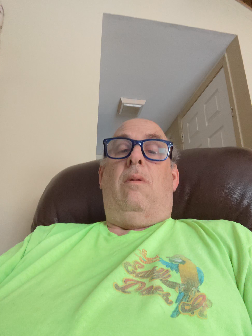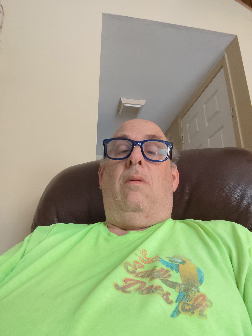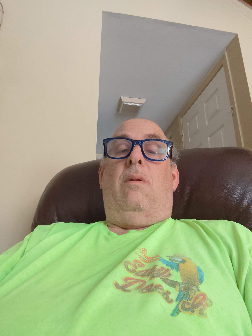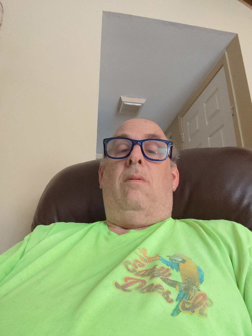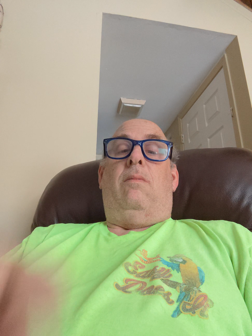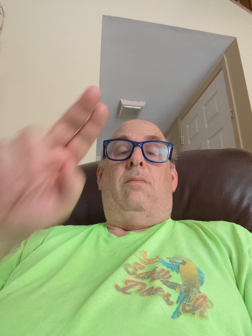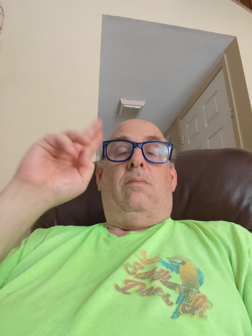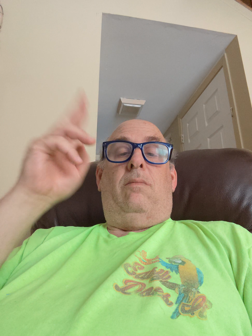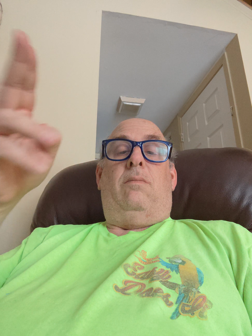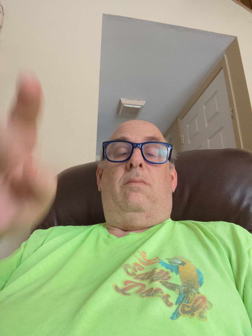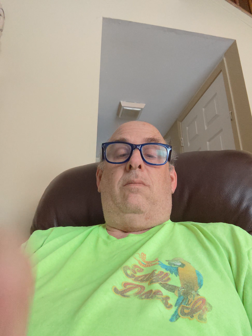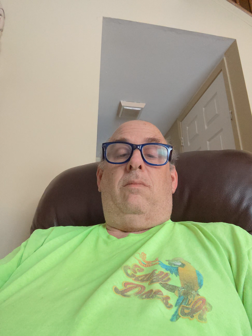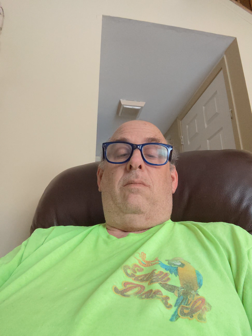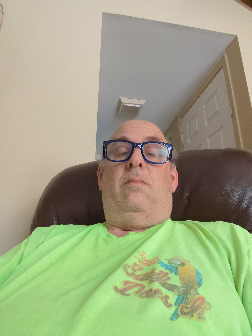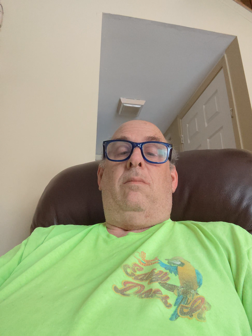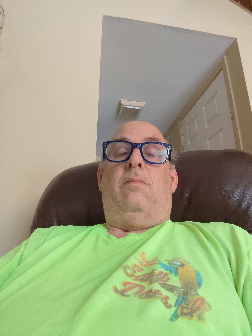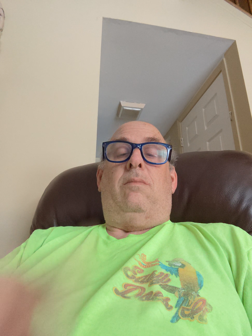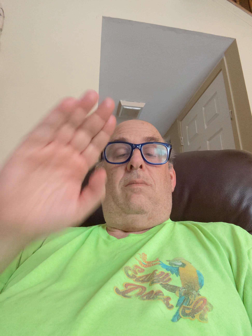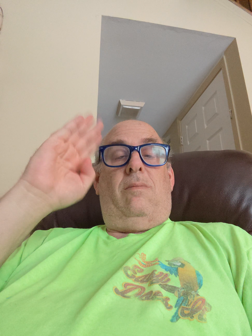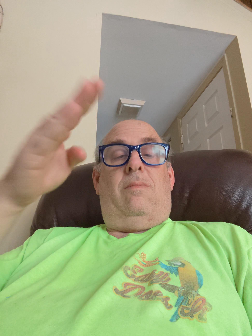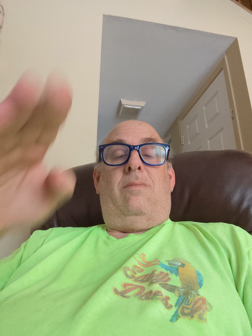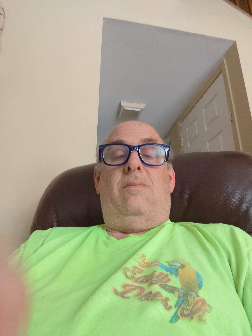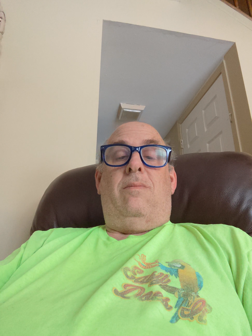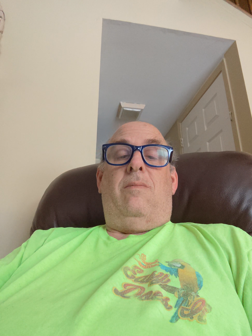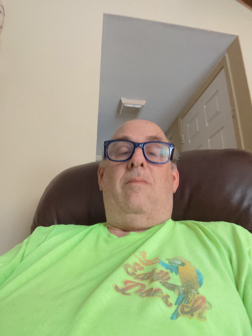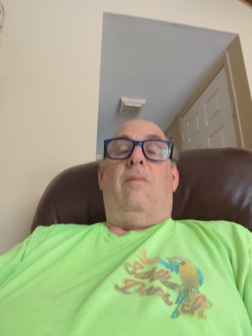hello